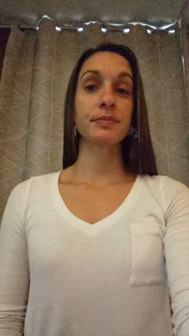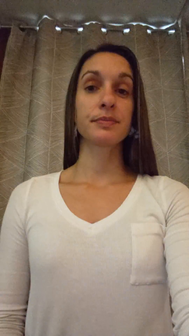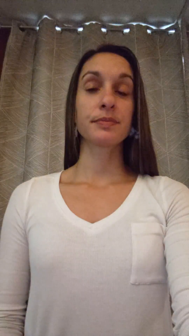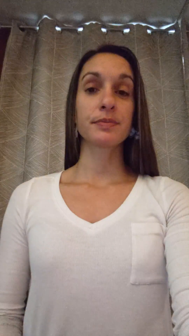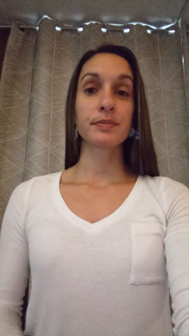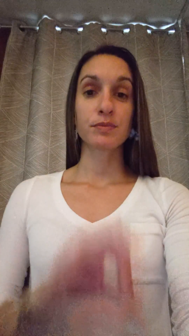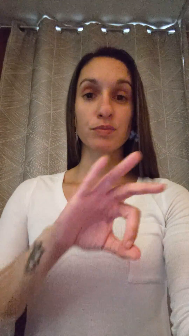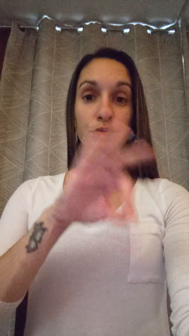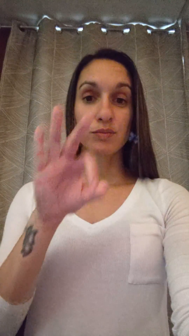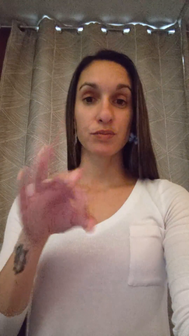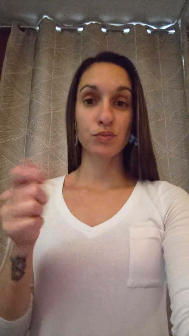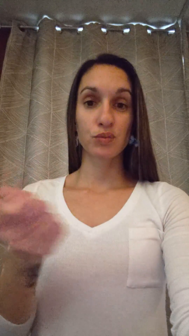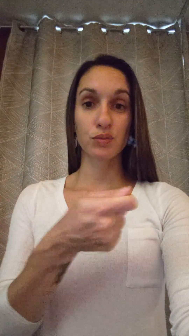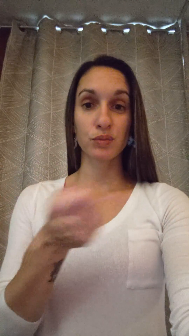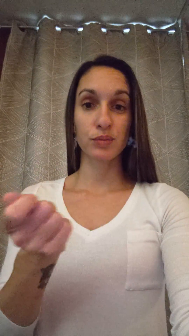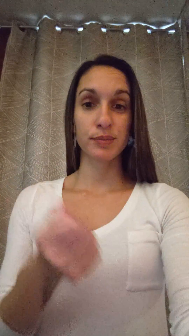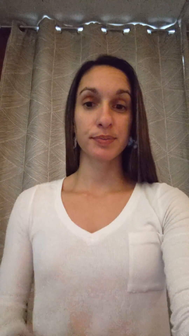hose